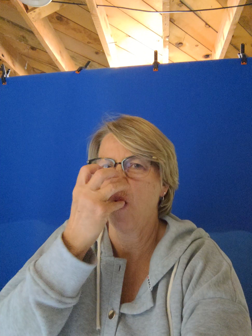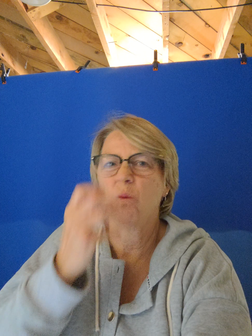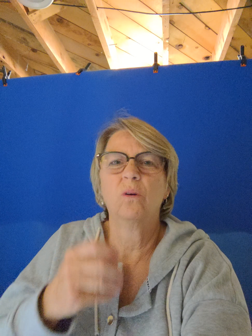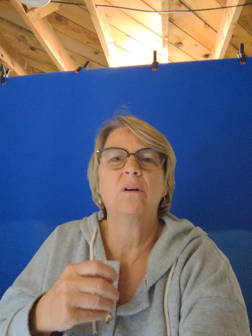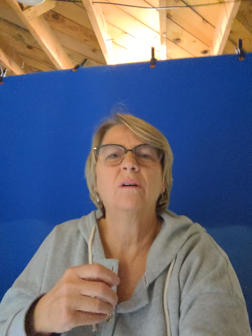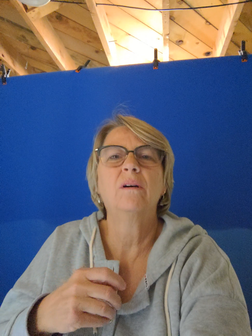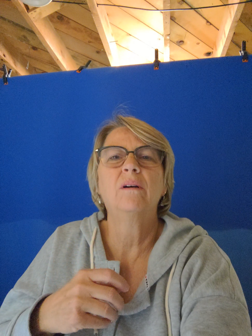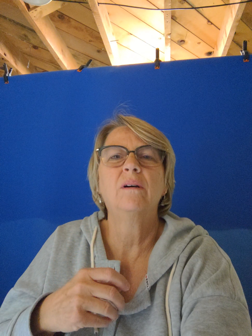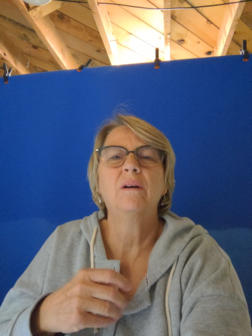clown